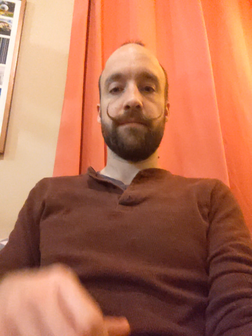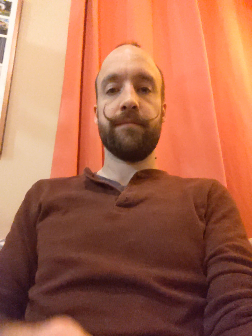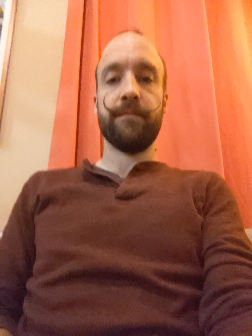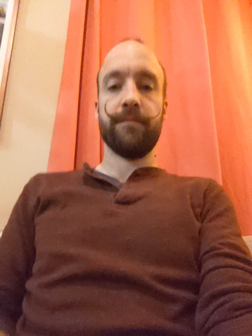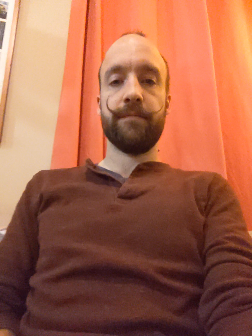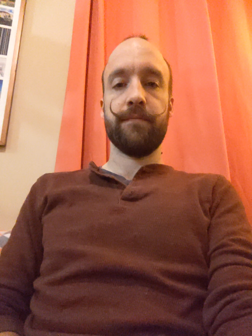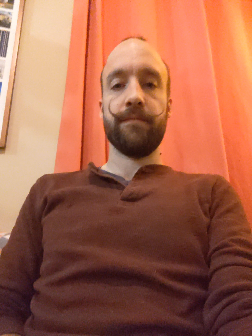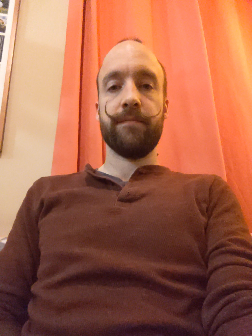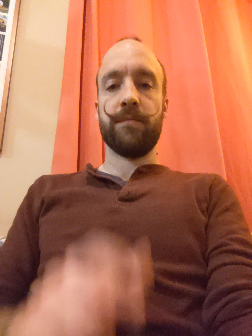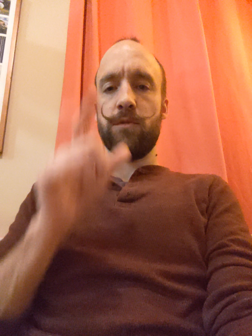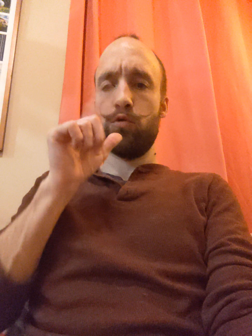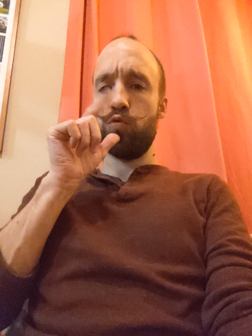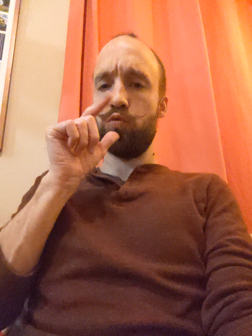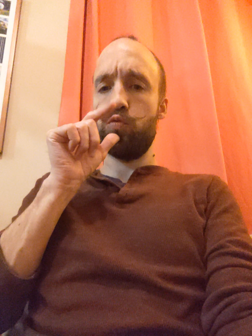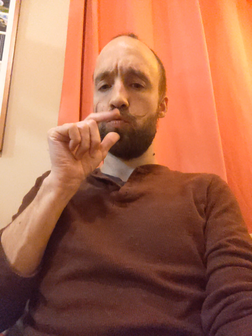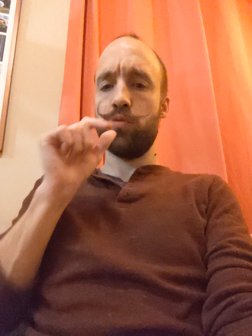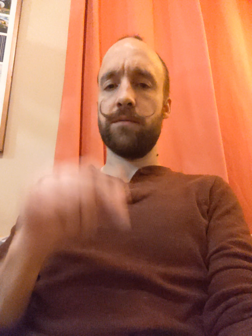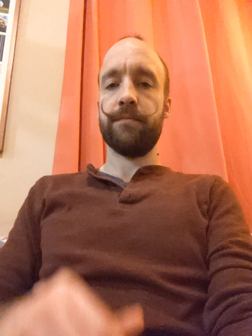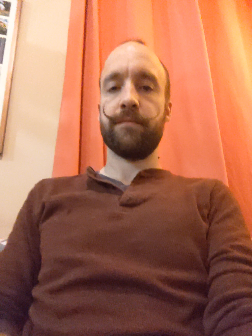who